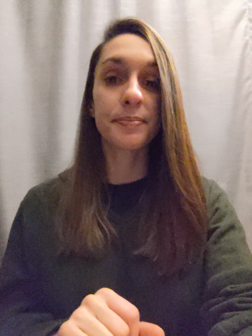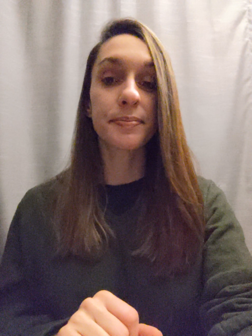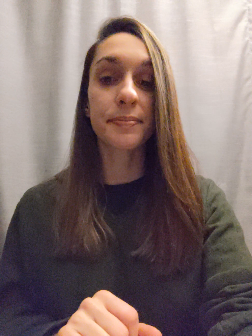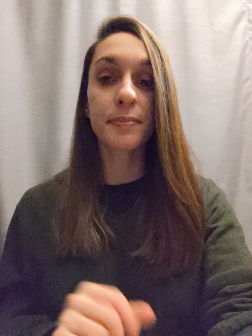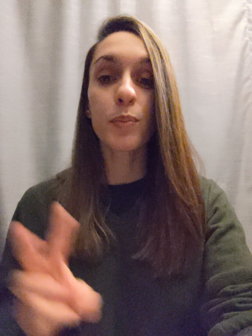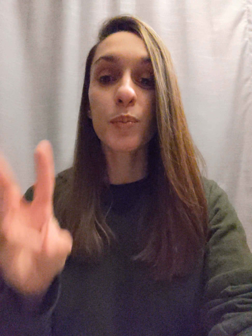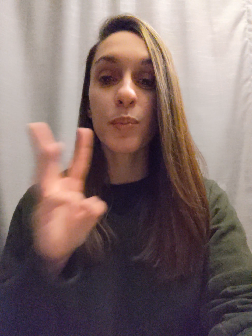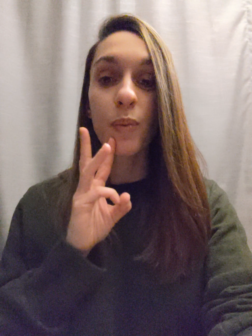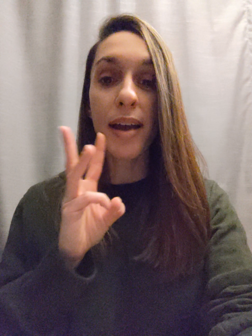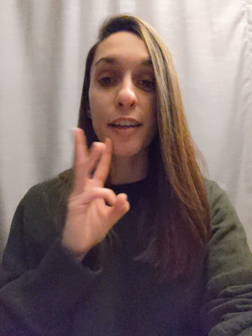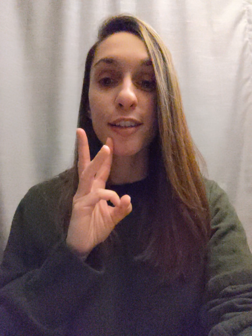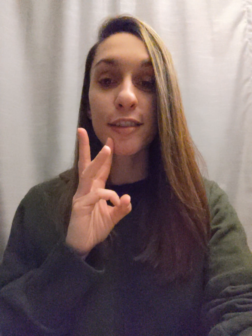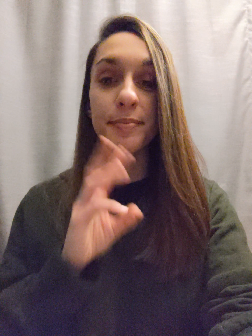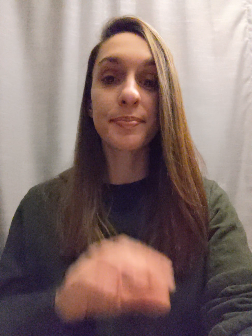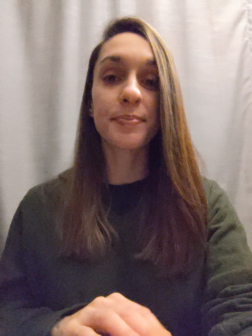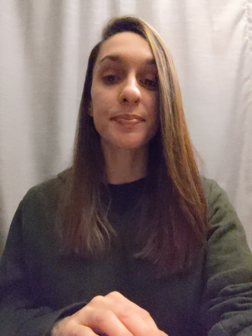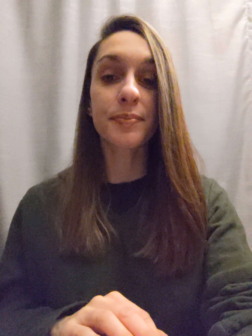water